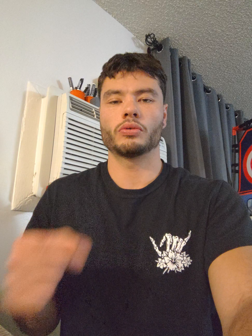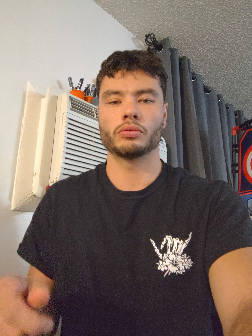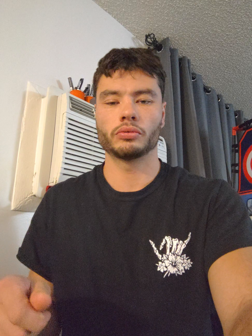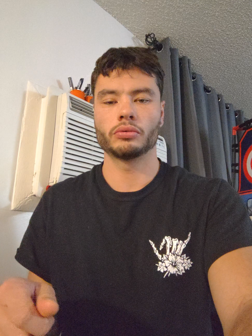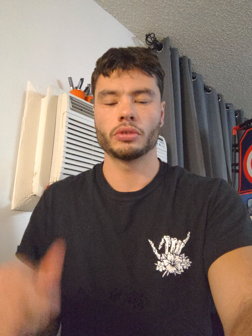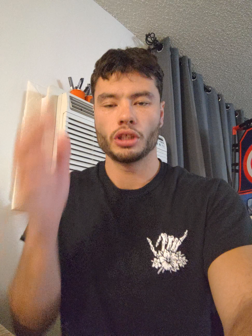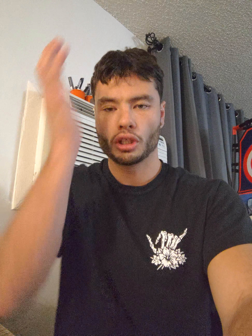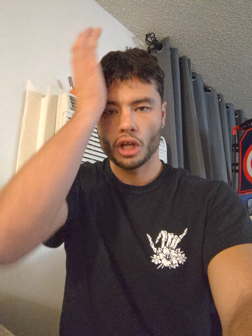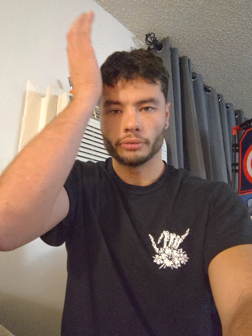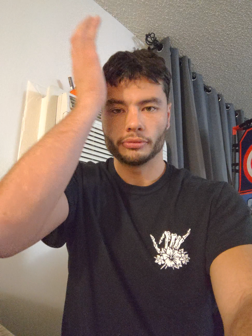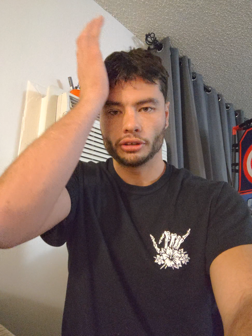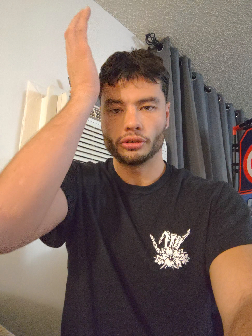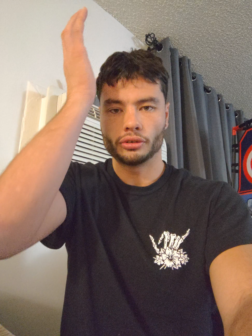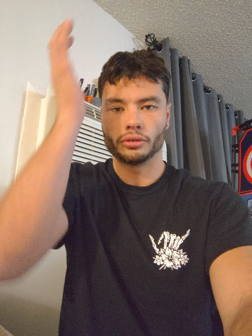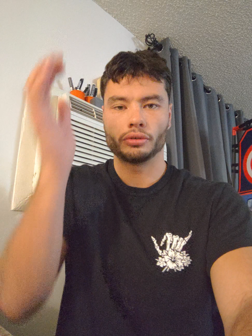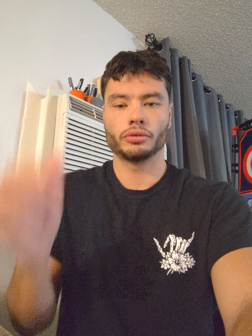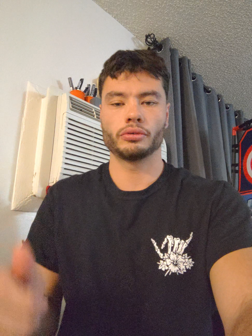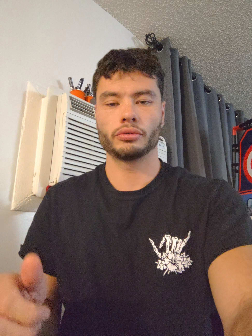garbage